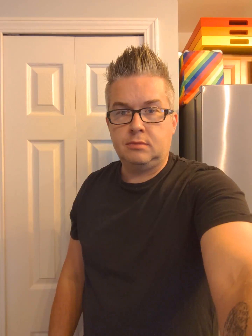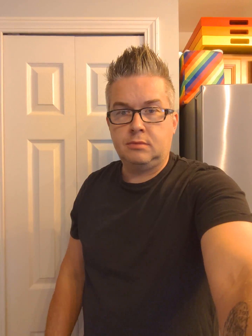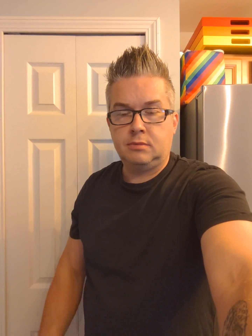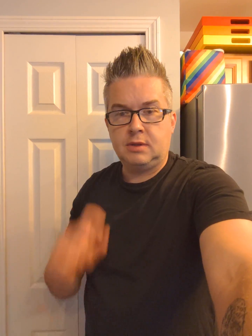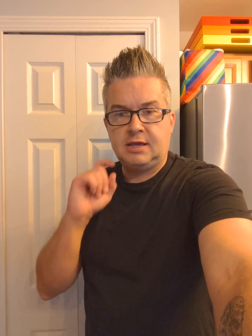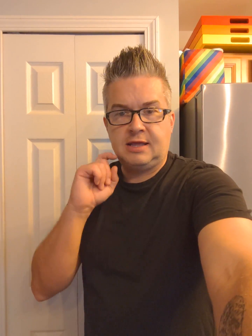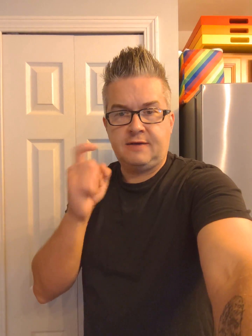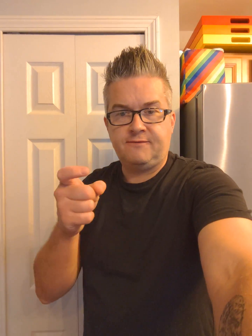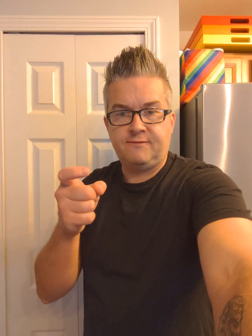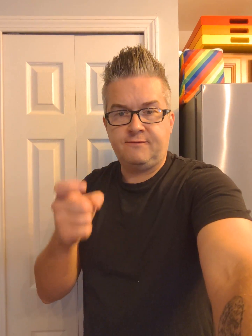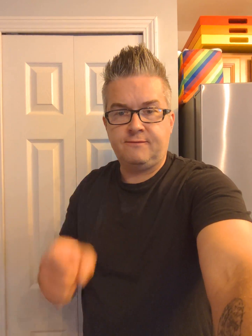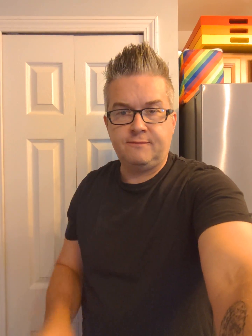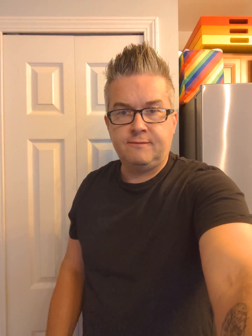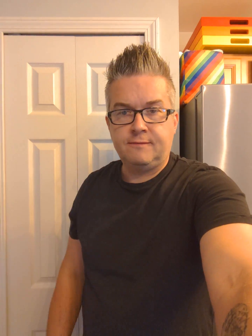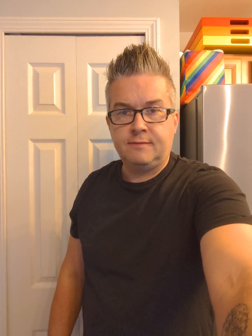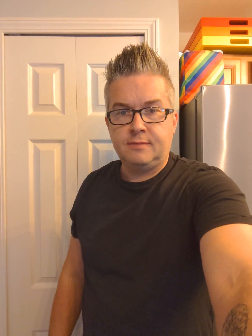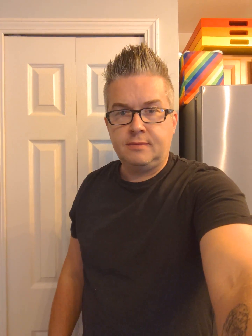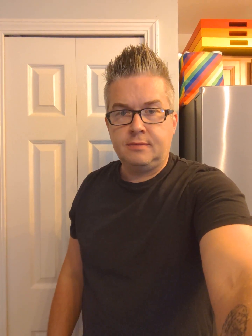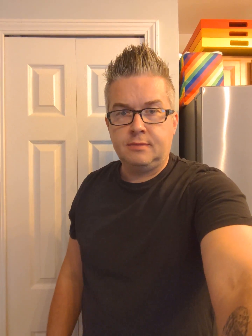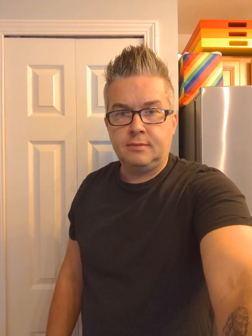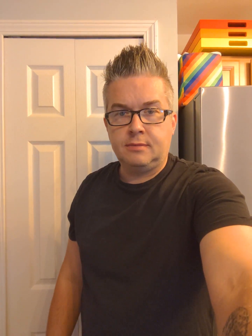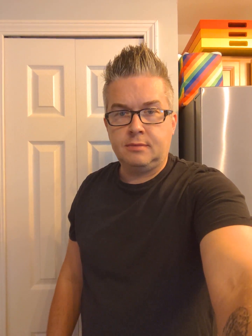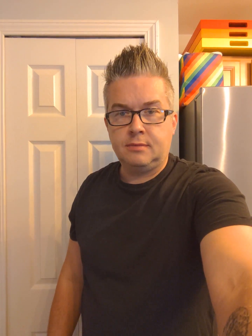present